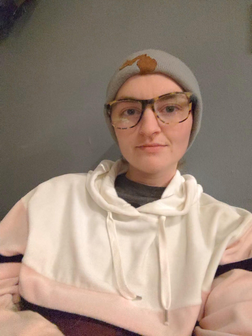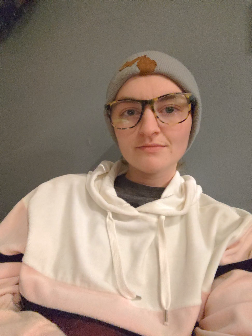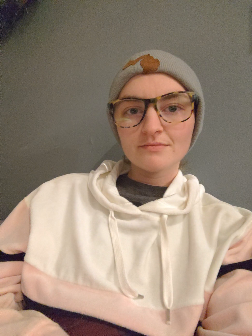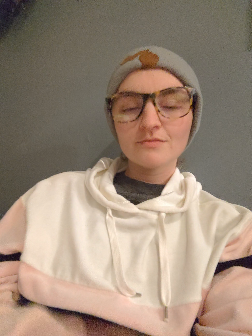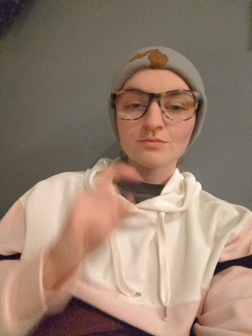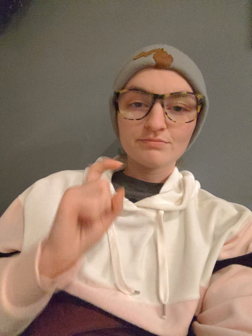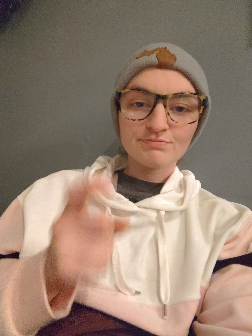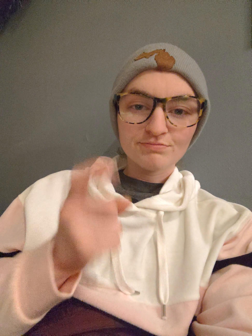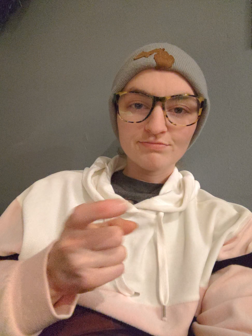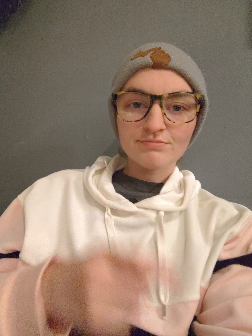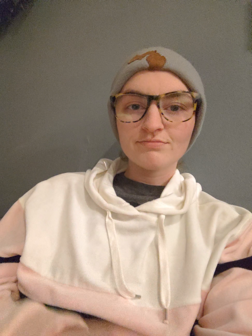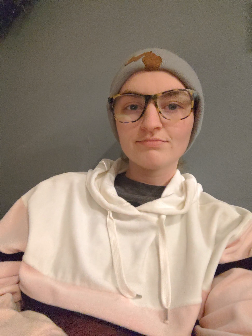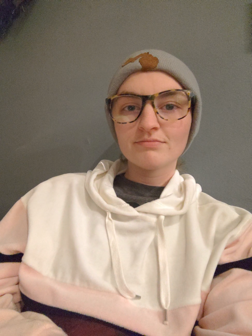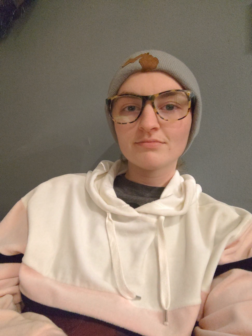gift